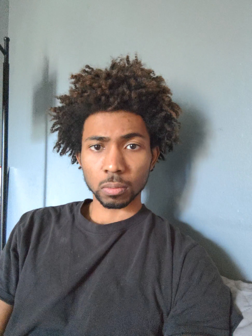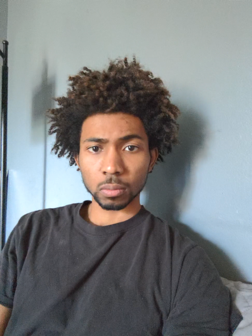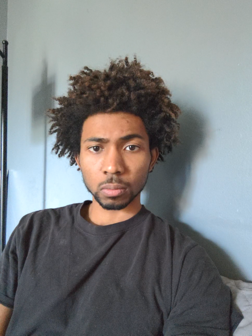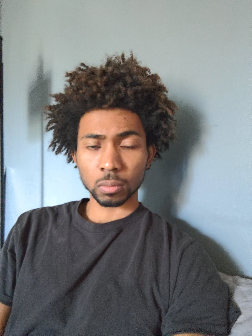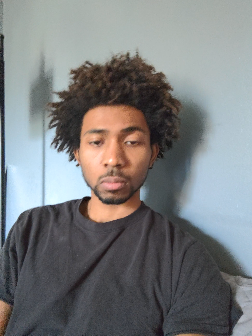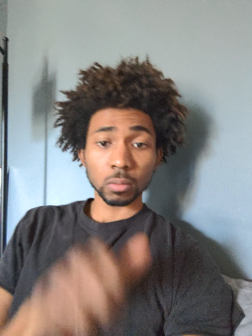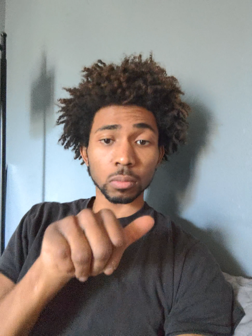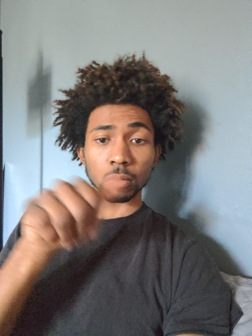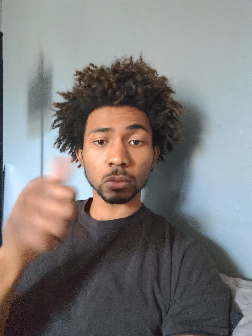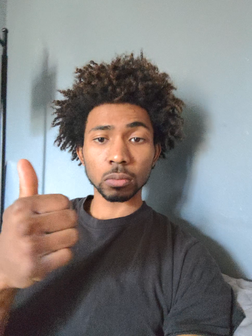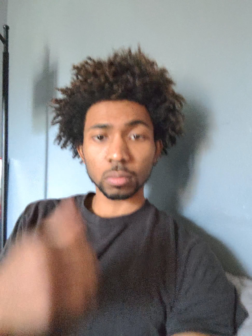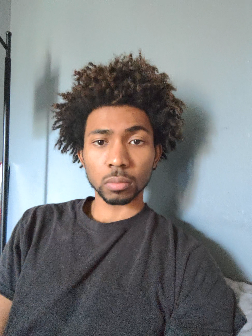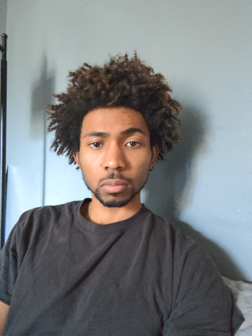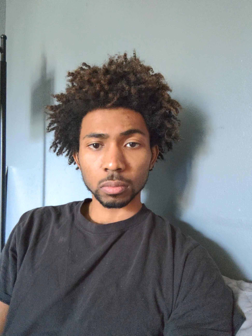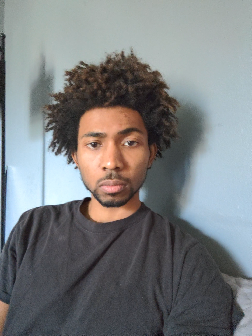another